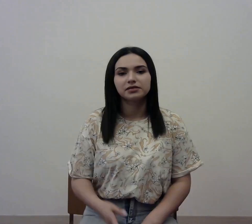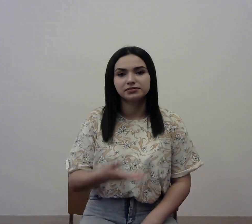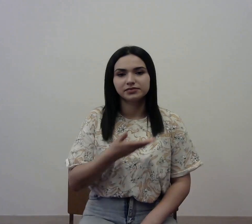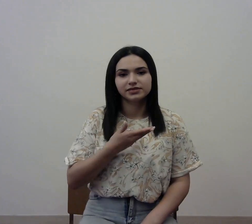biz